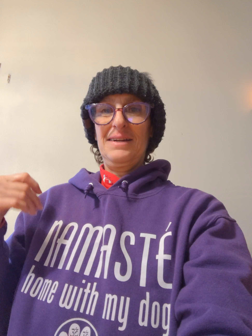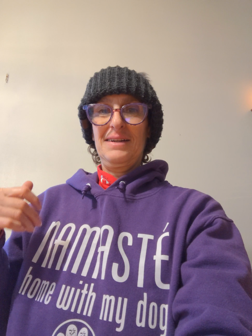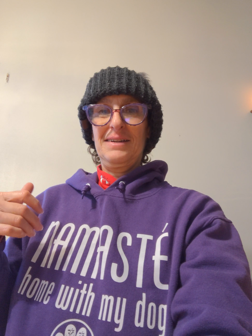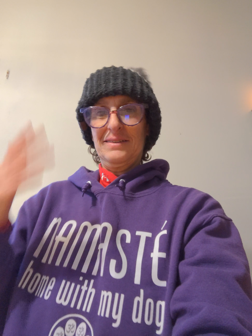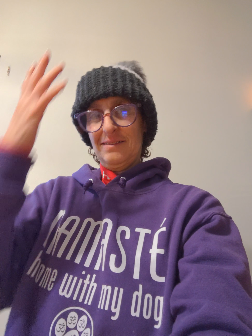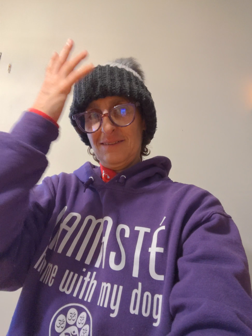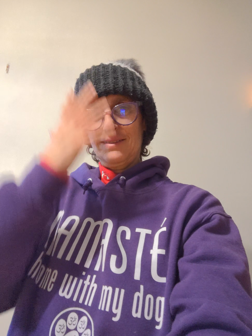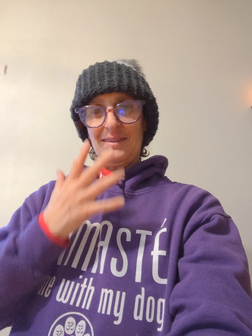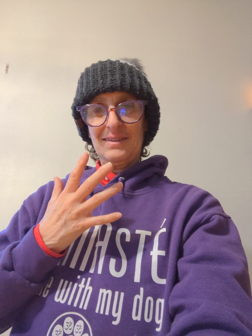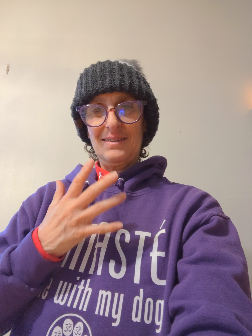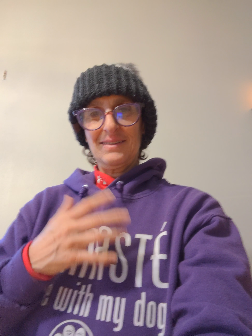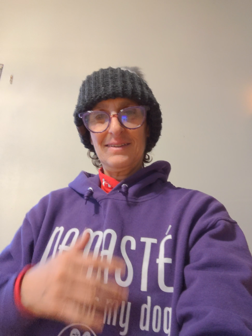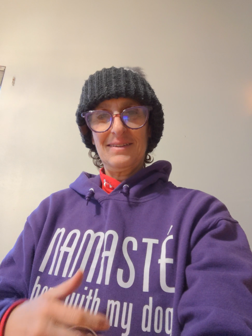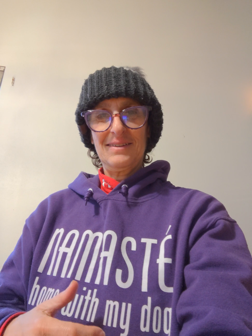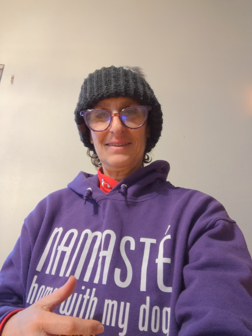sad